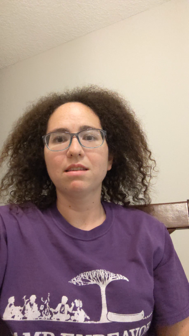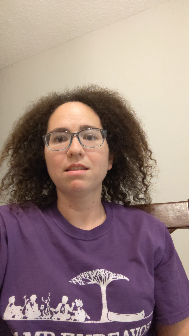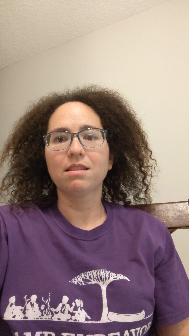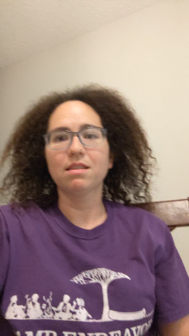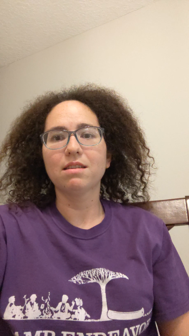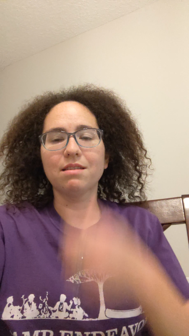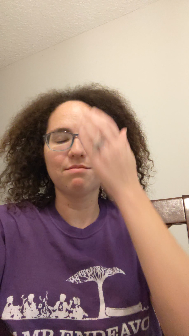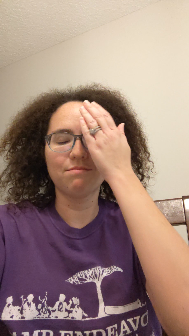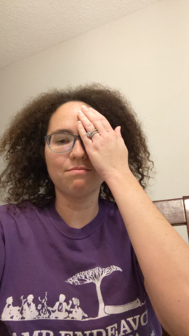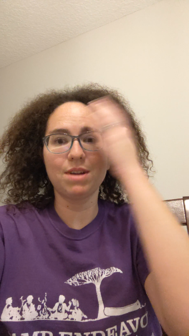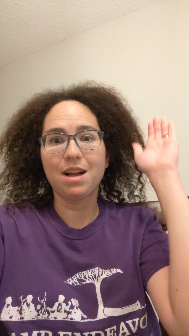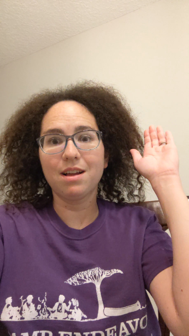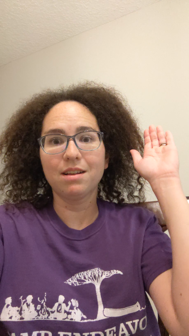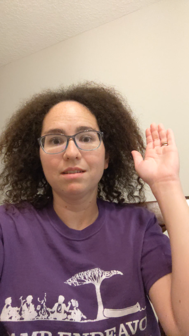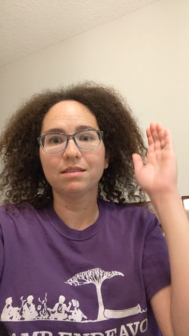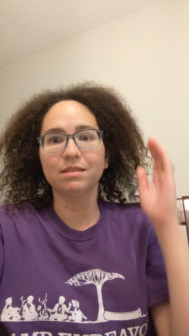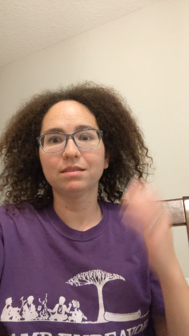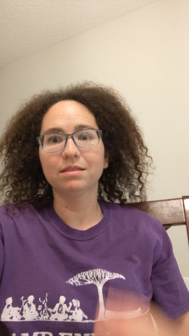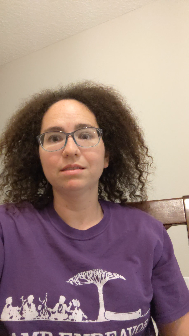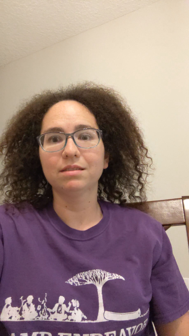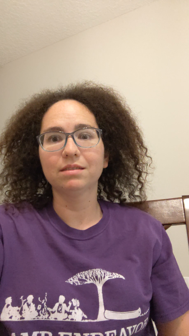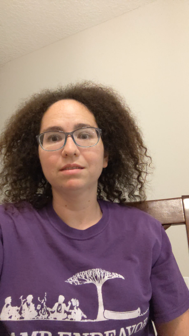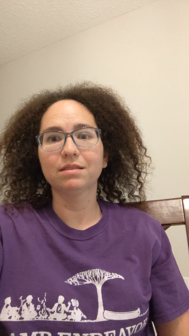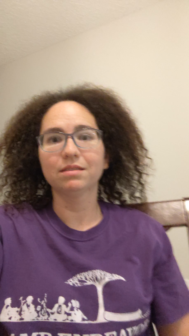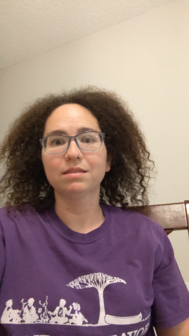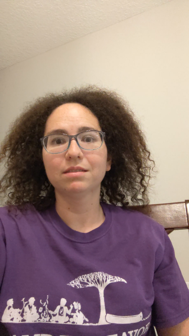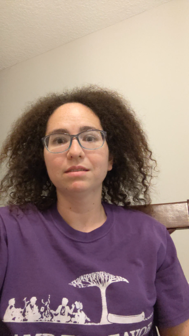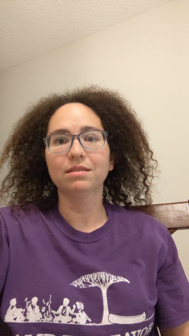peekaboo